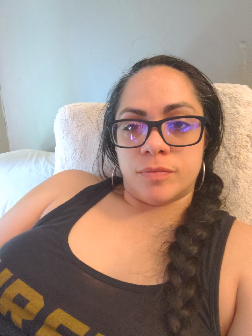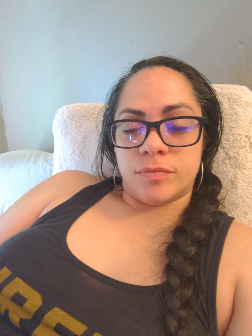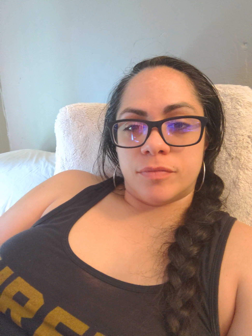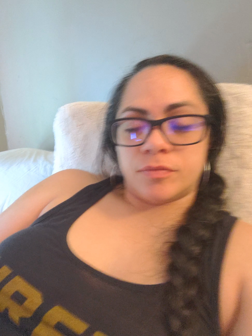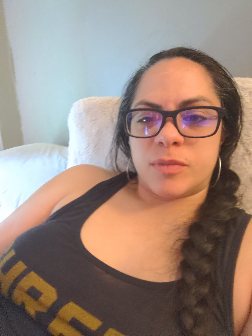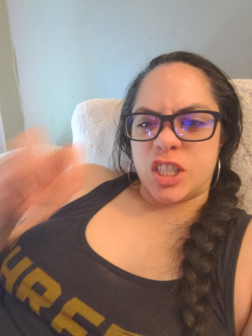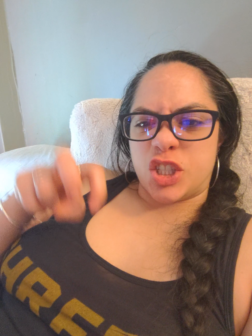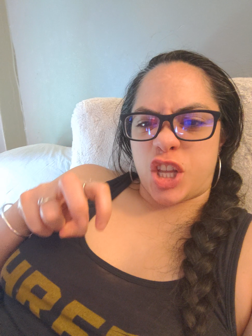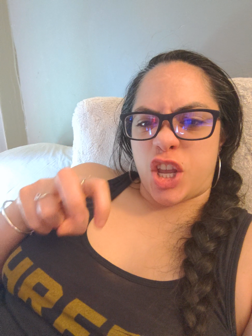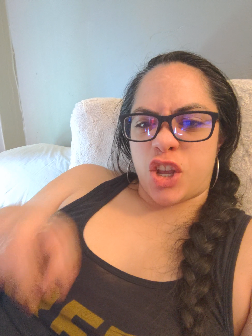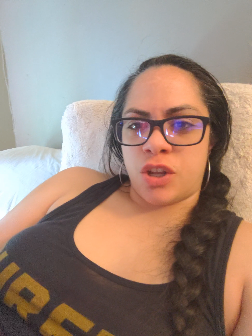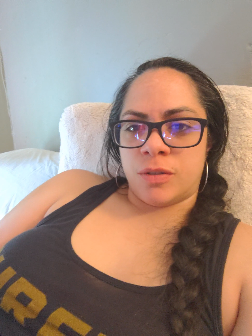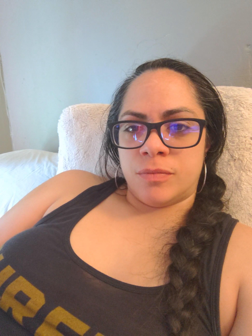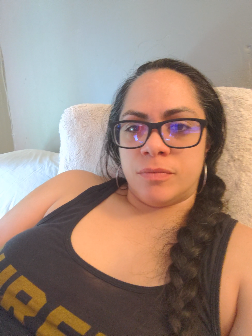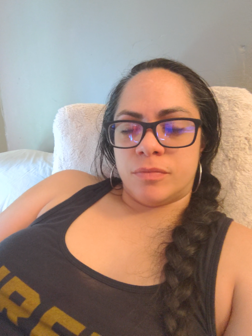chair